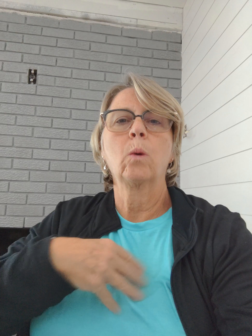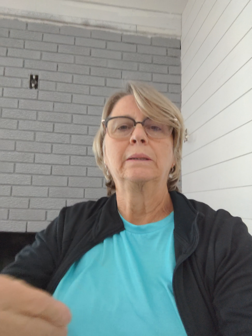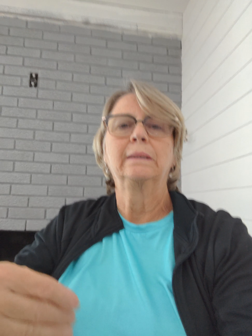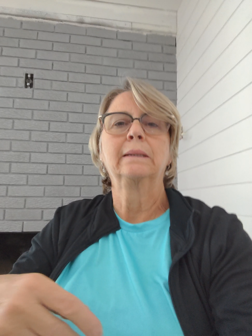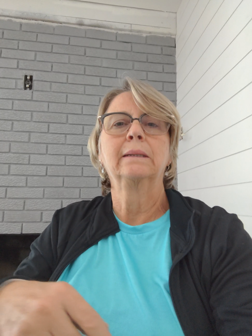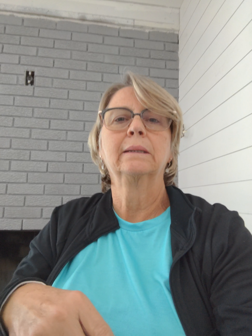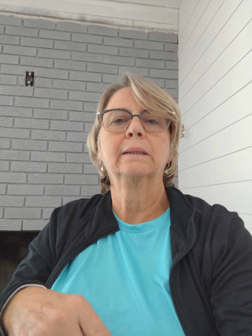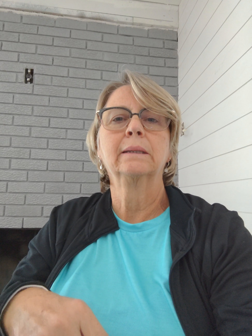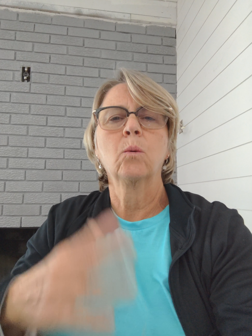white